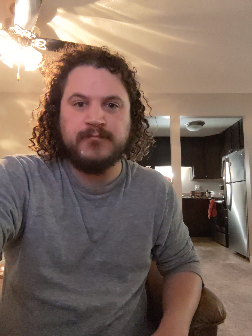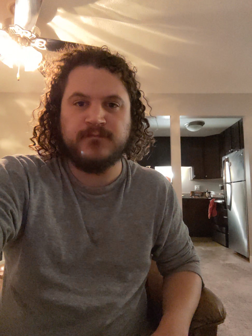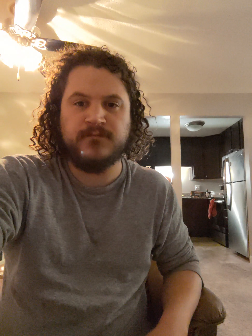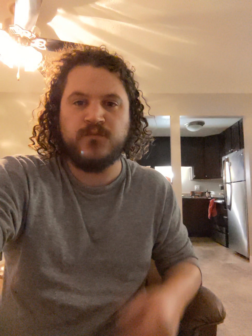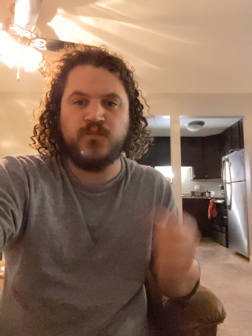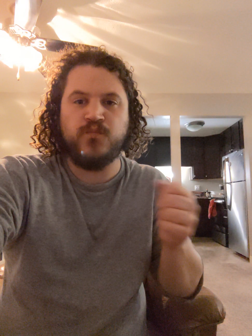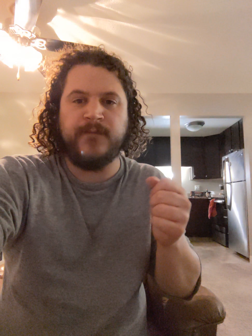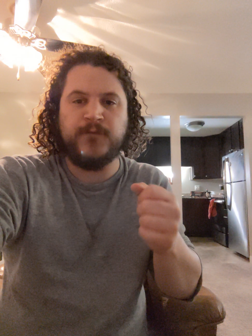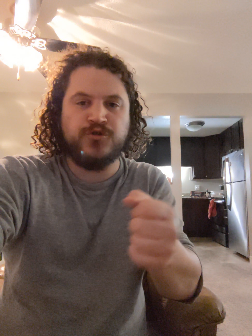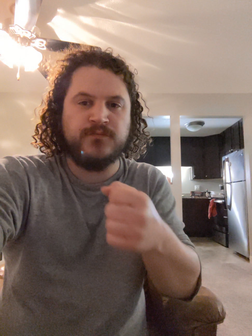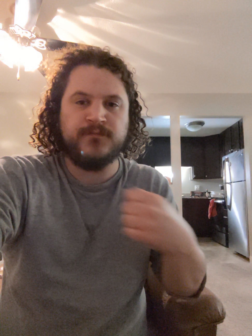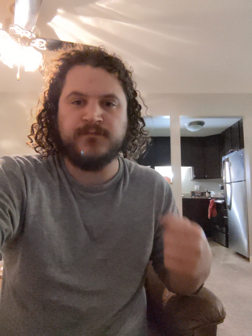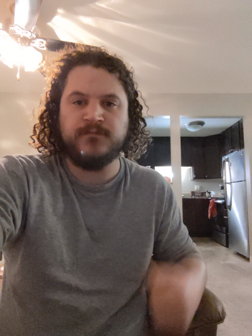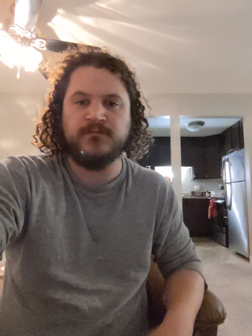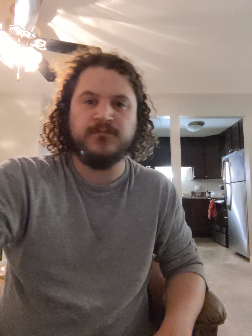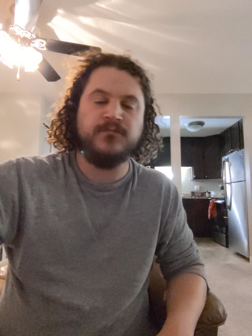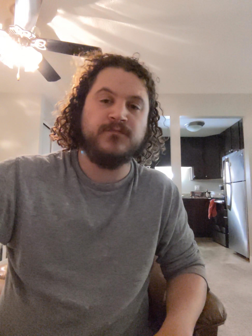refrigerator